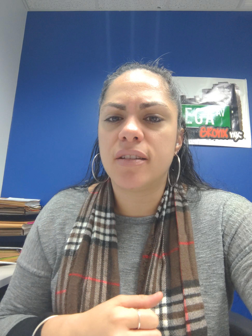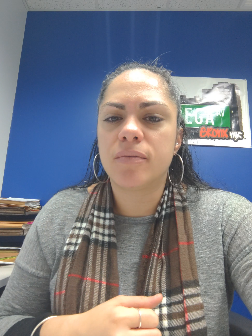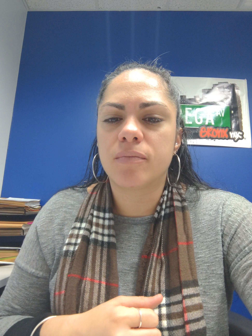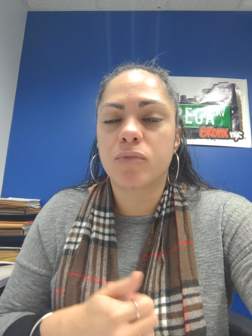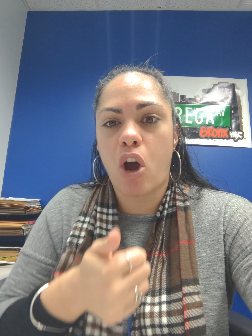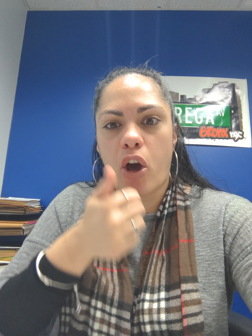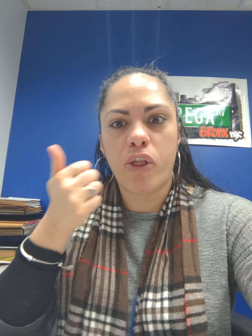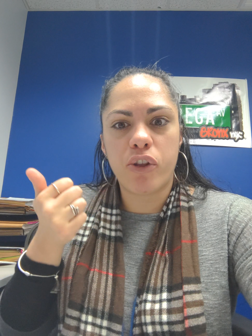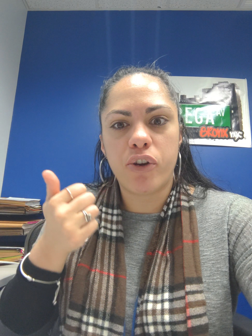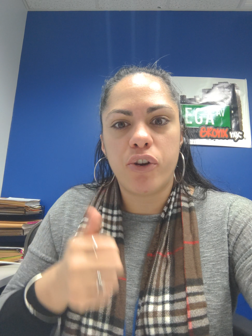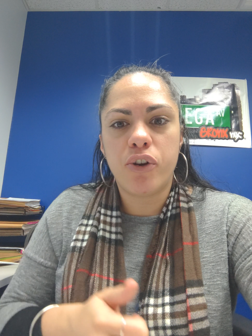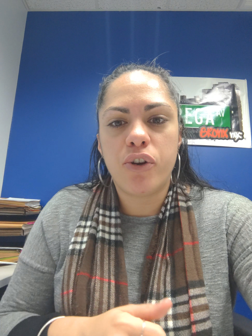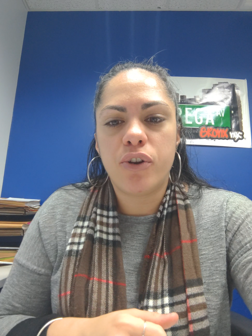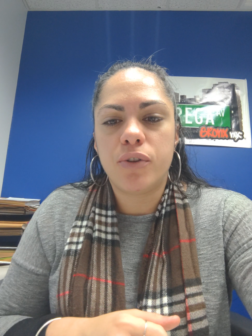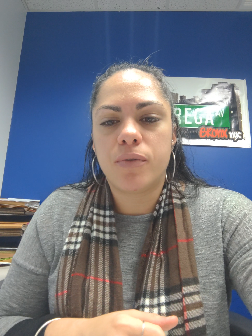another